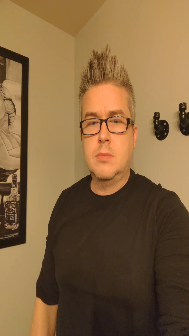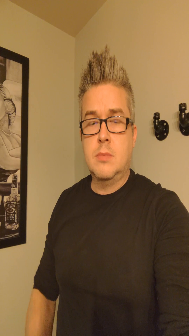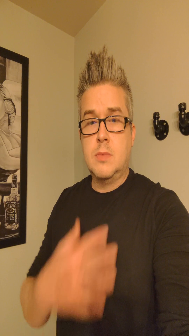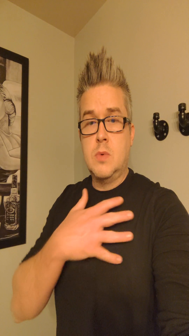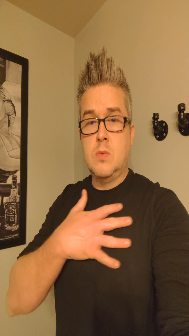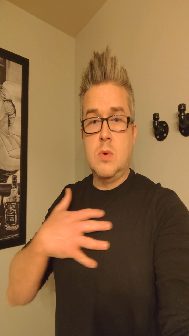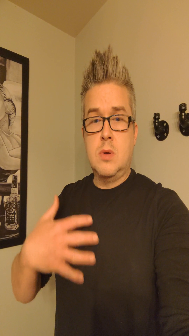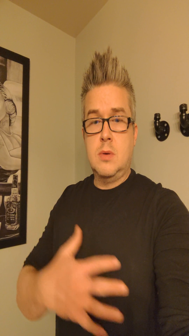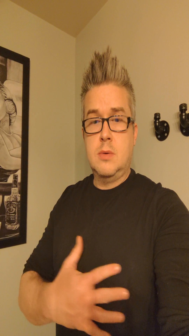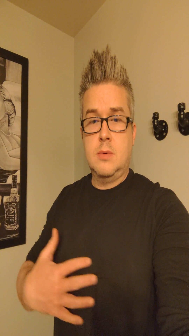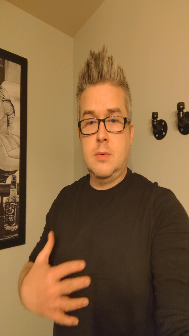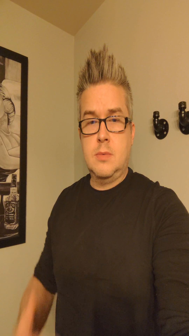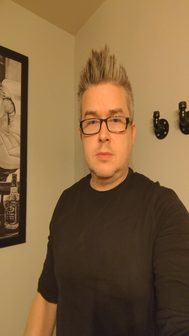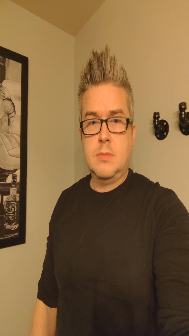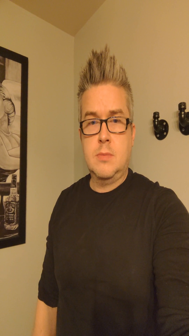zebra